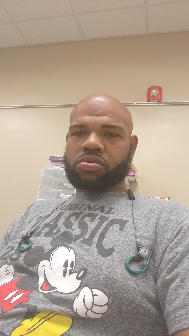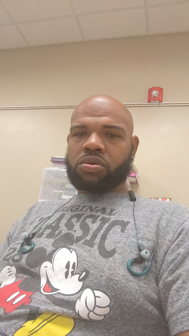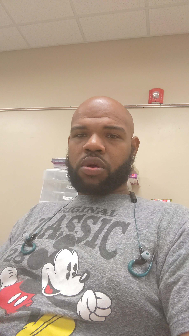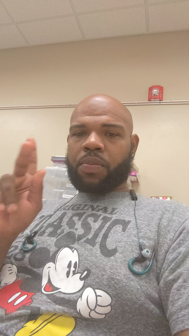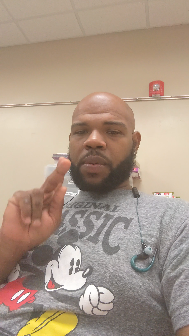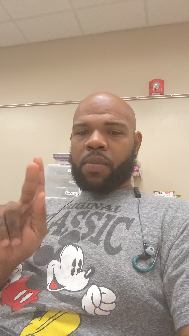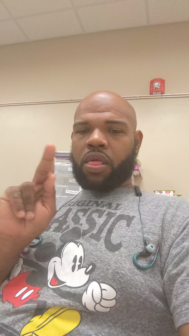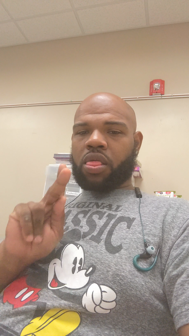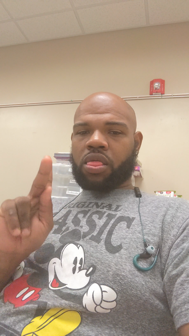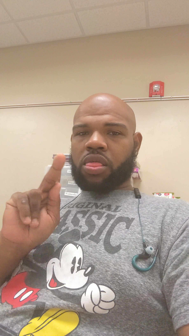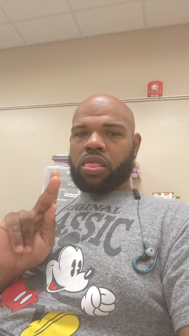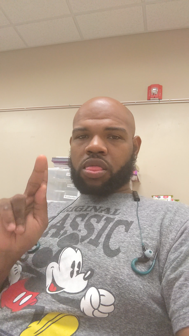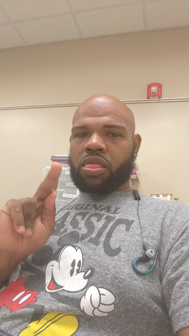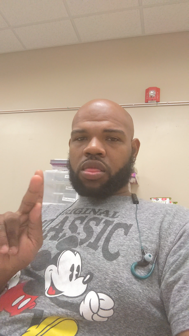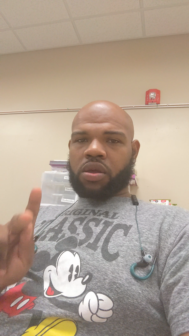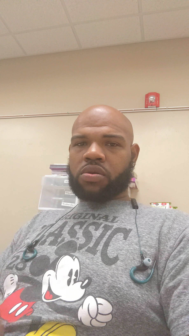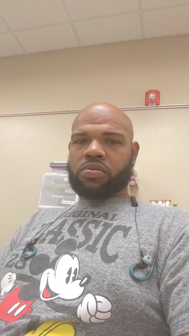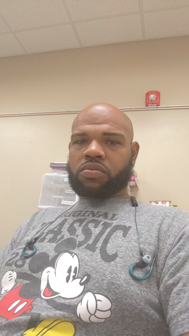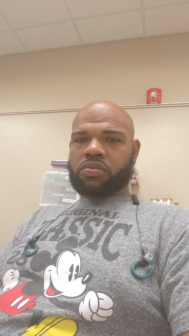people